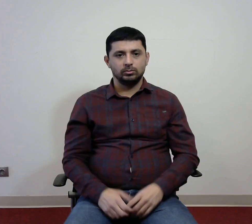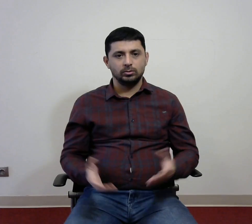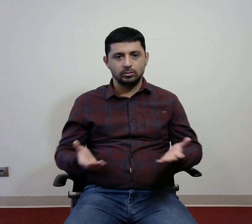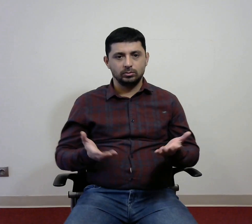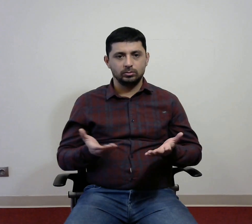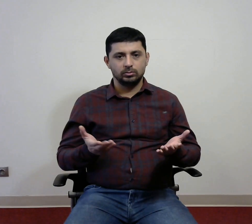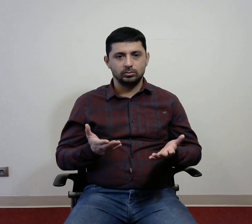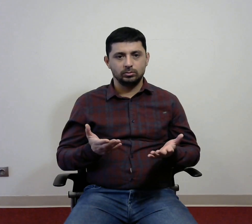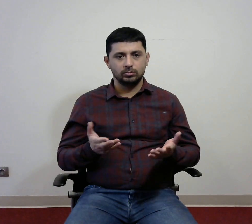hansı